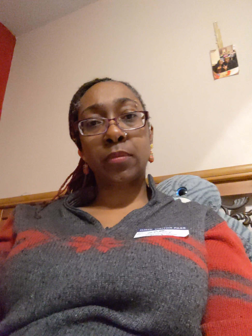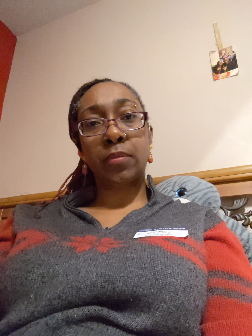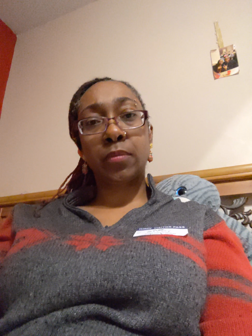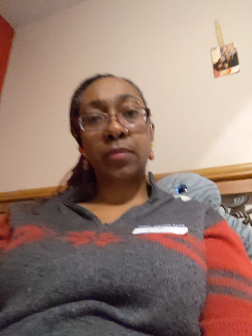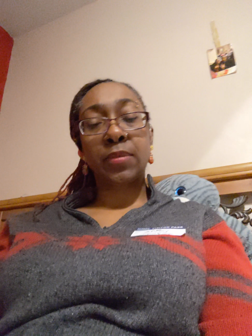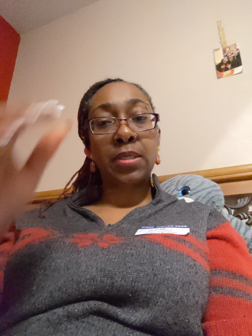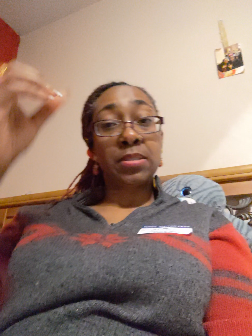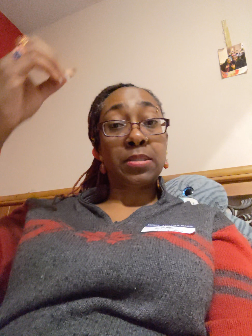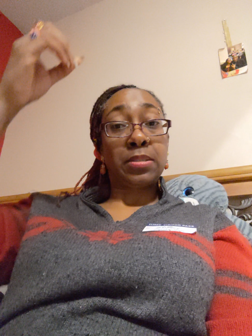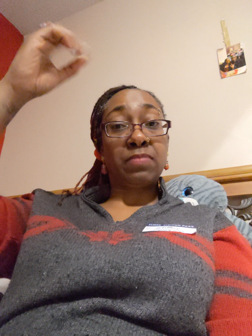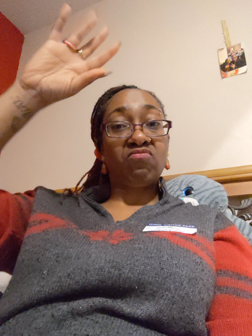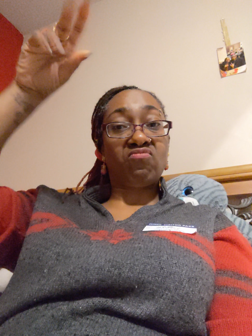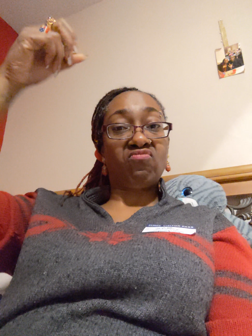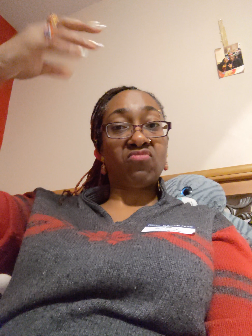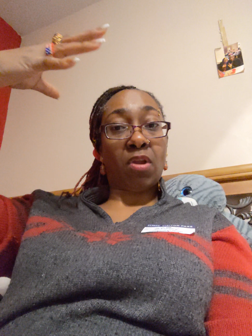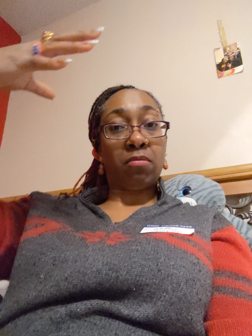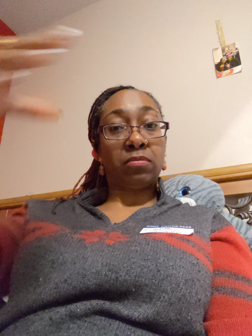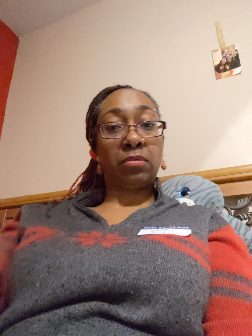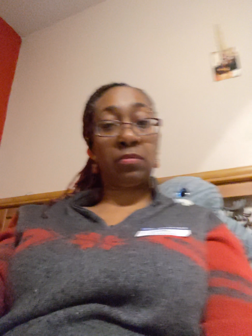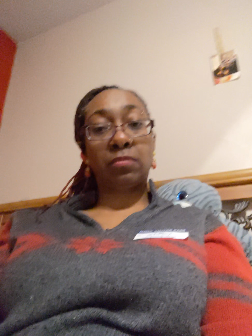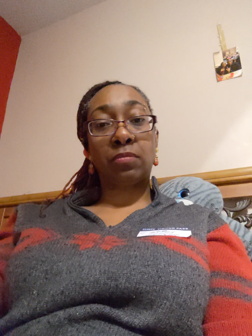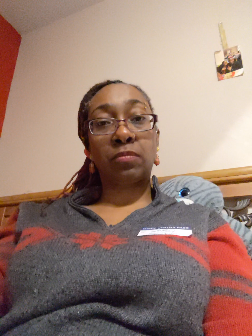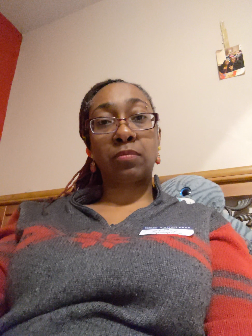sun